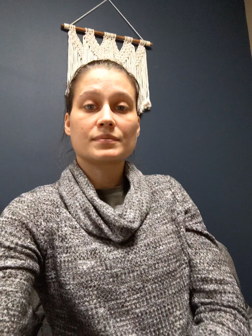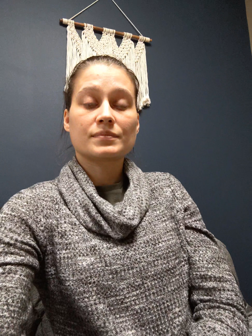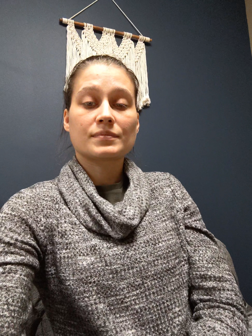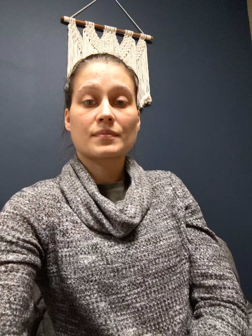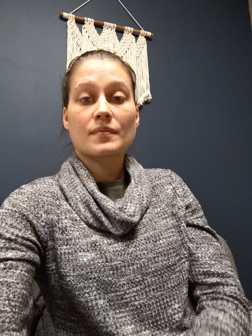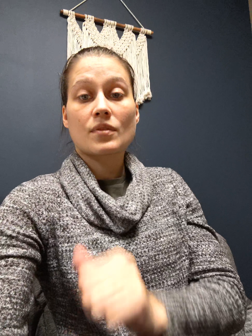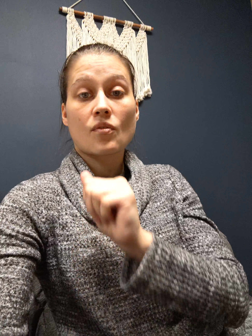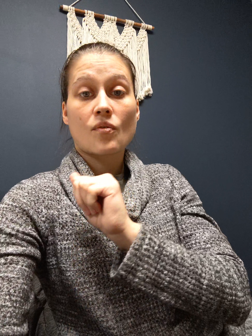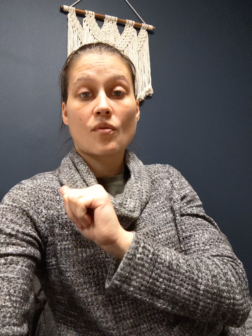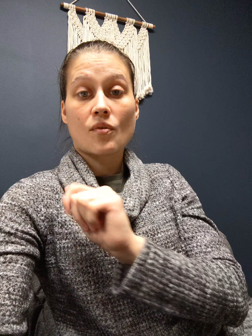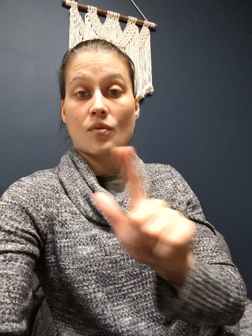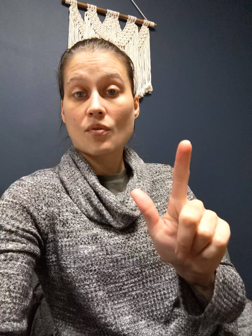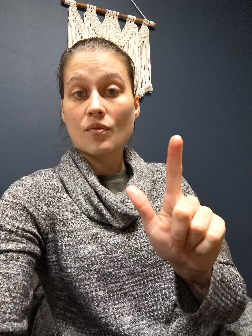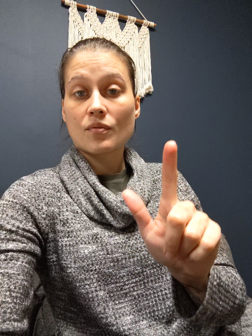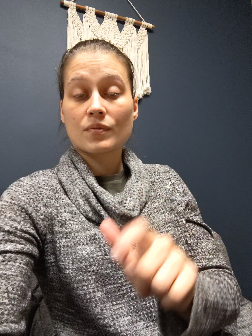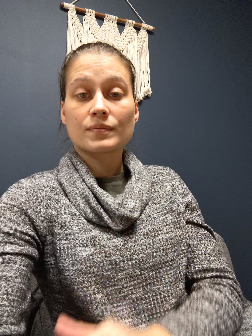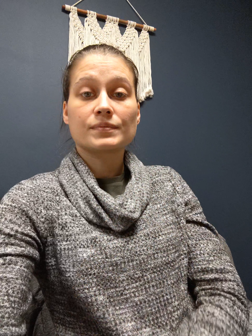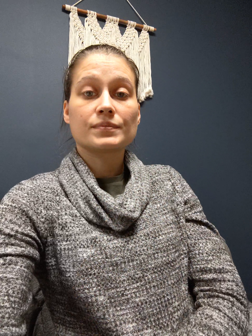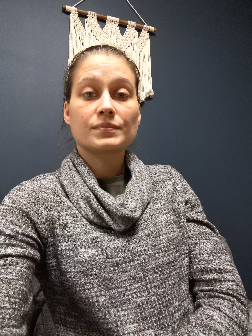all